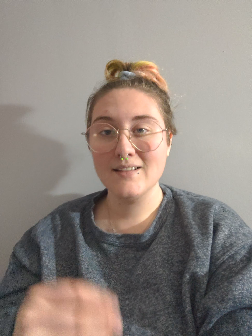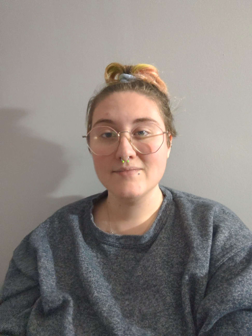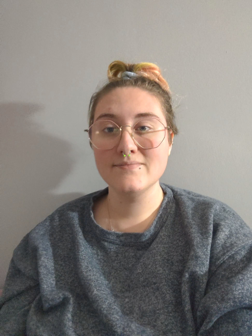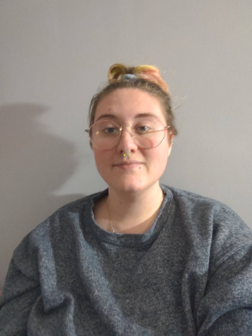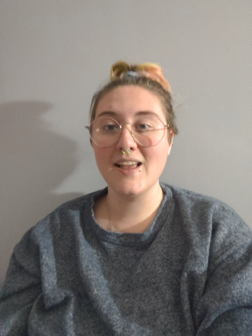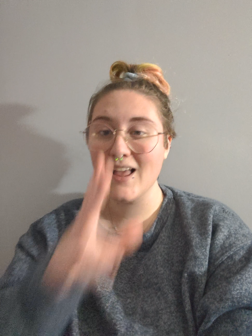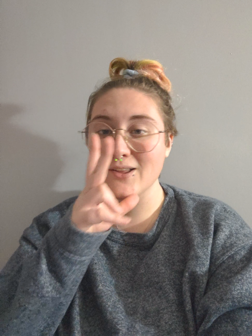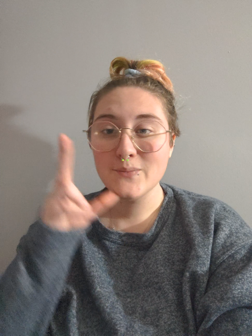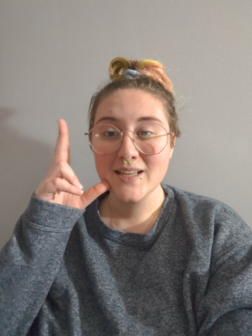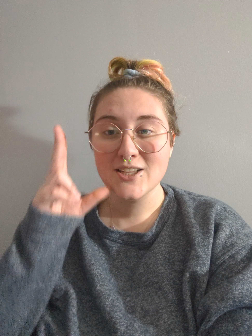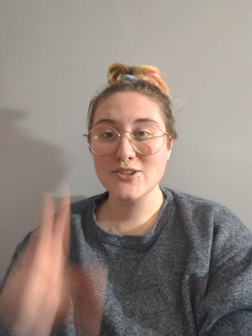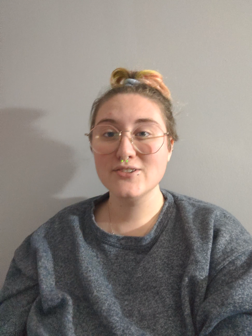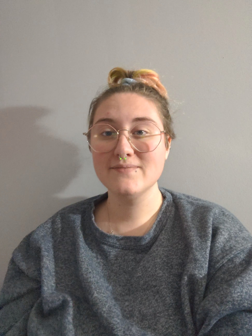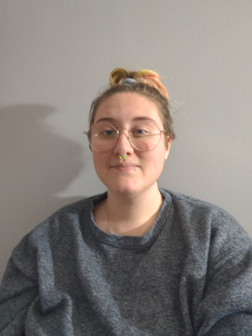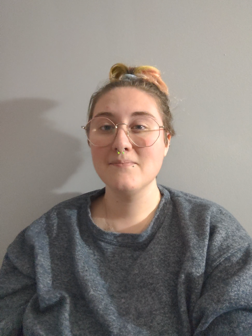underwear